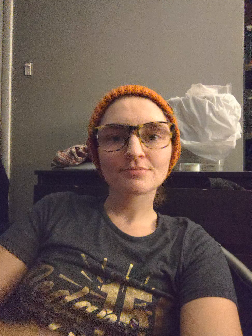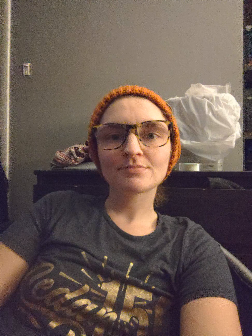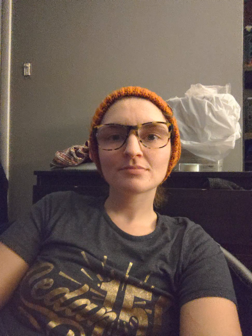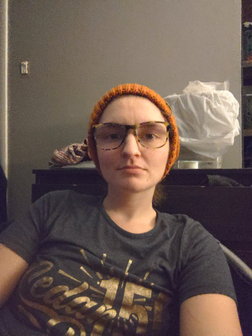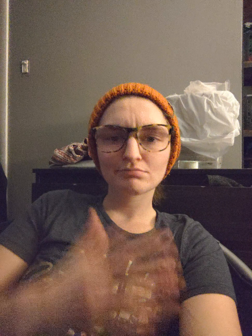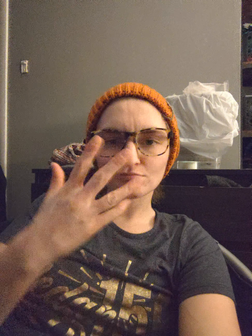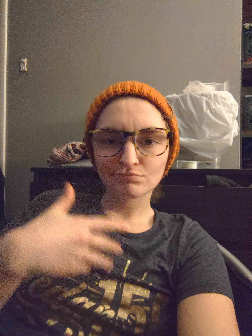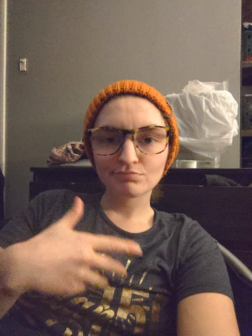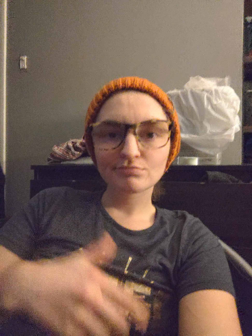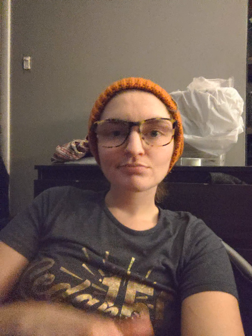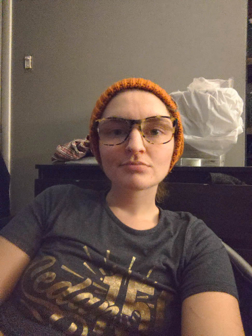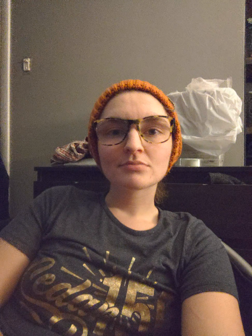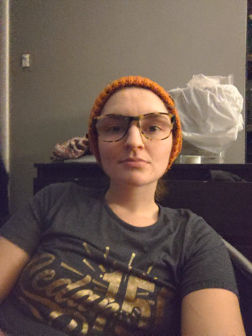sad